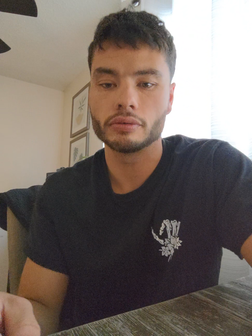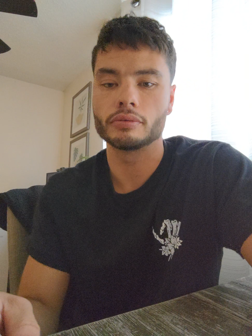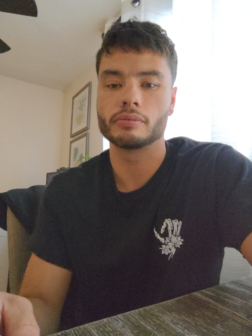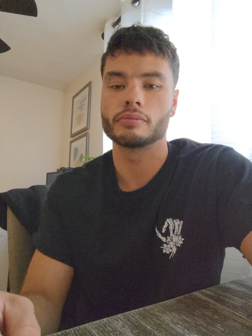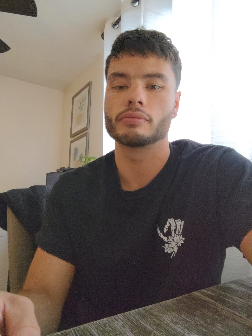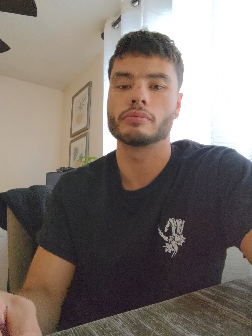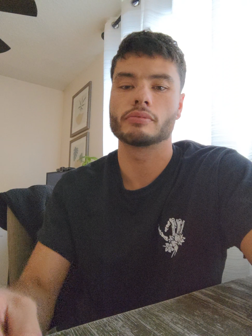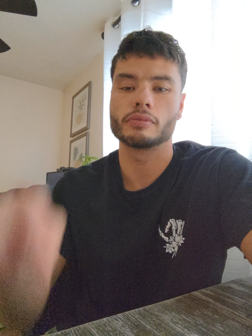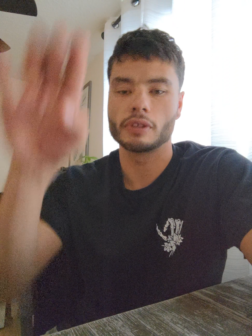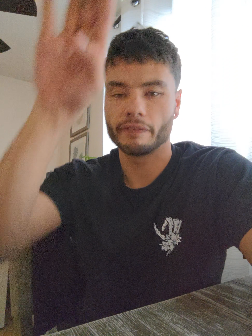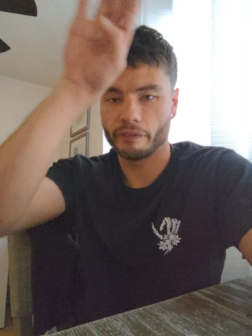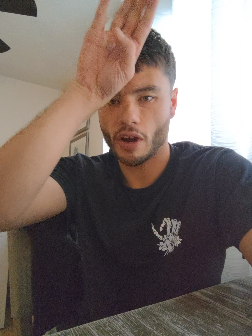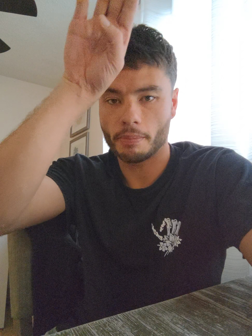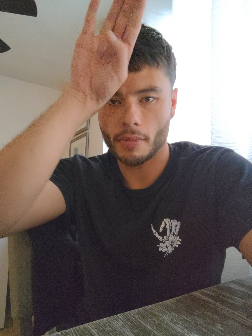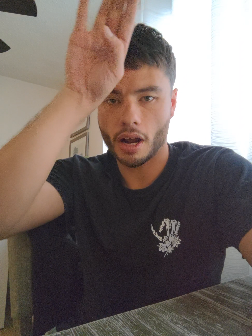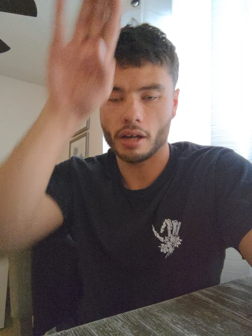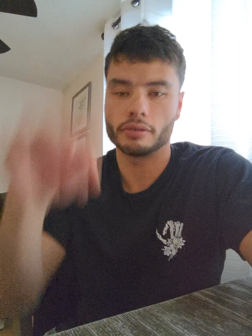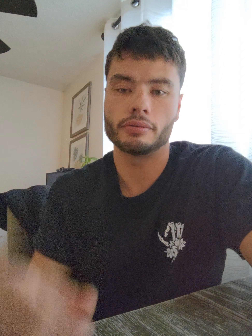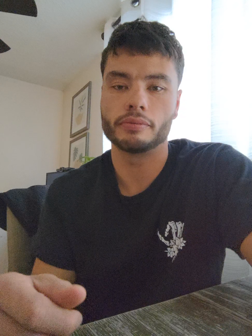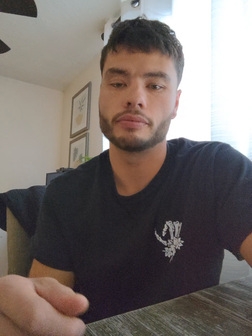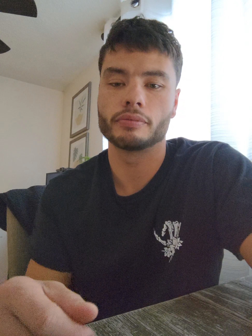fireman